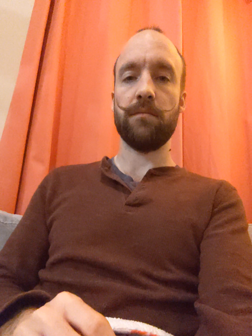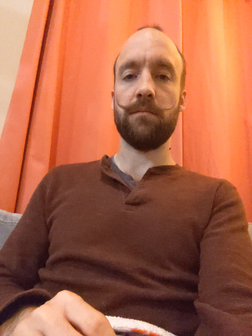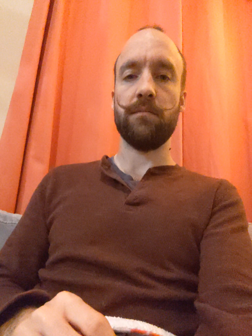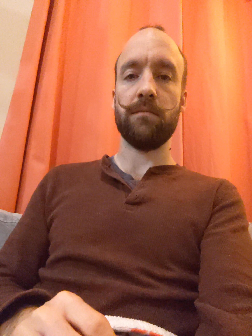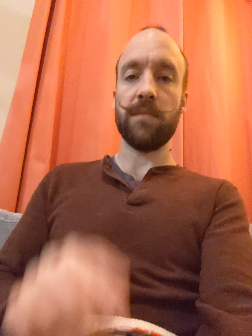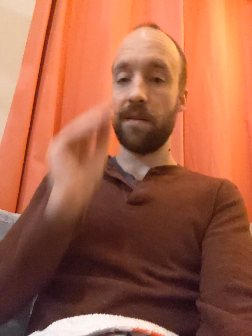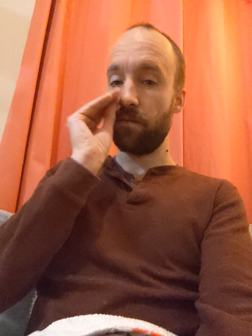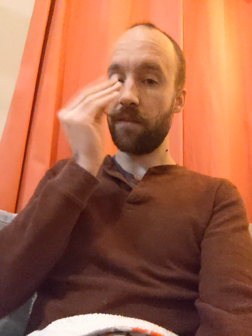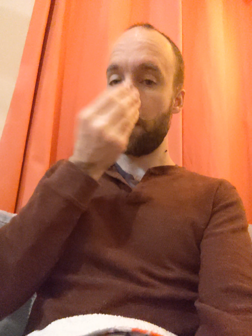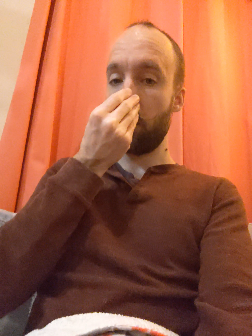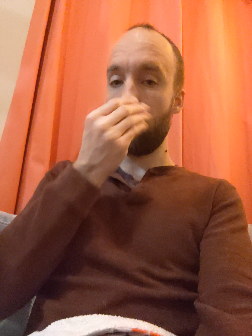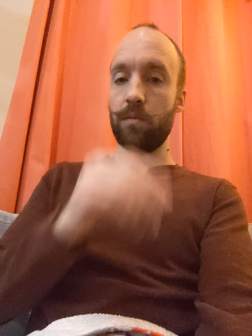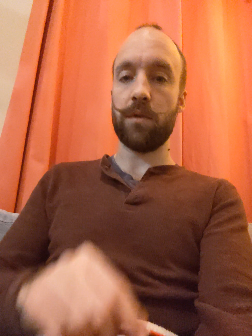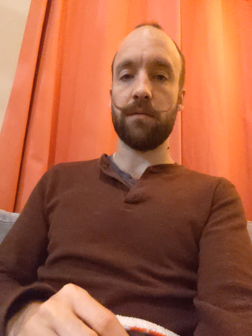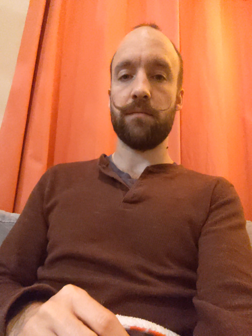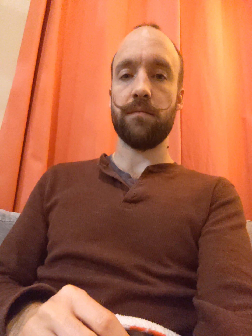flower